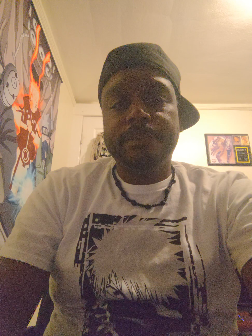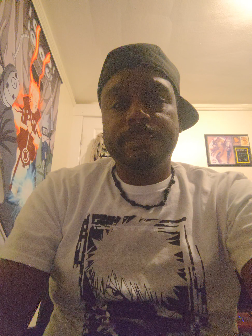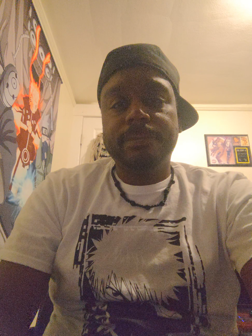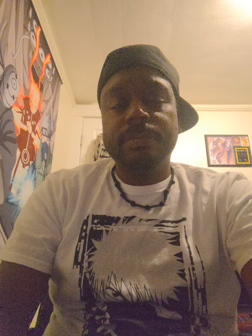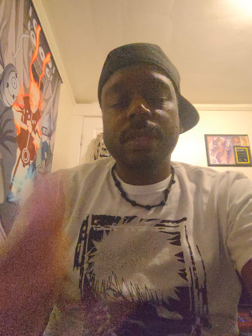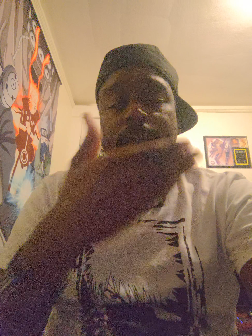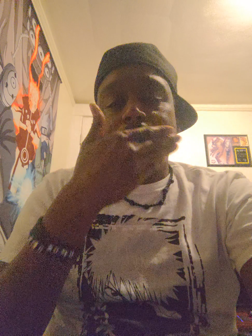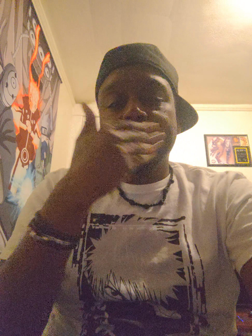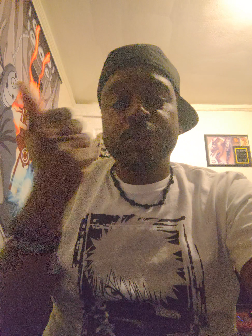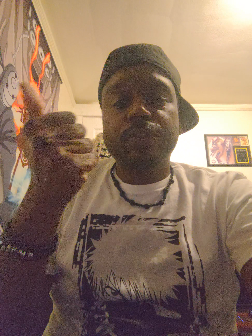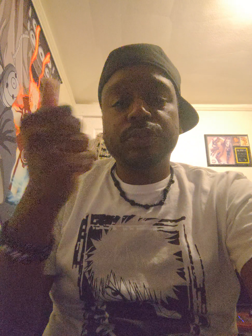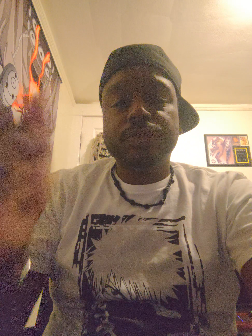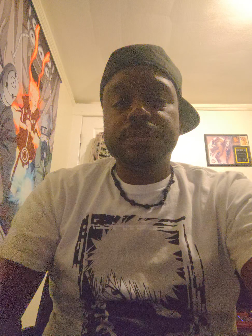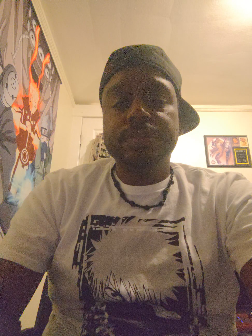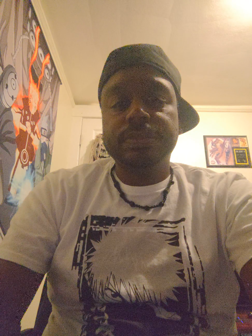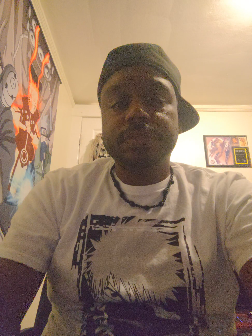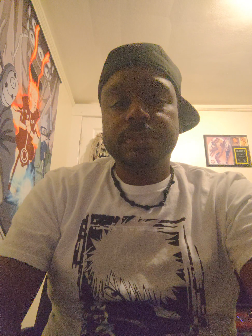better